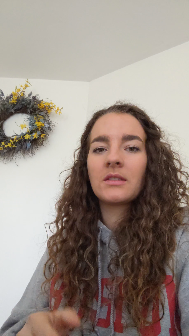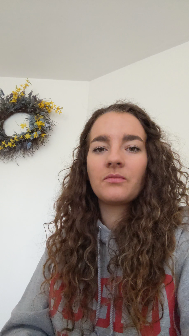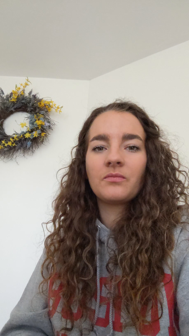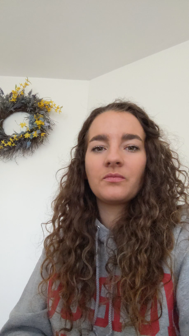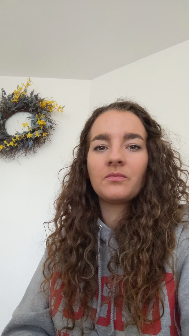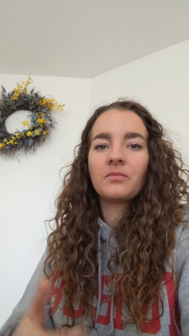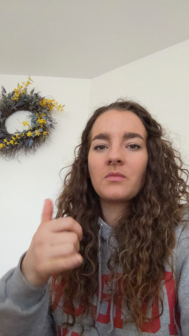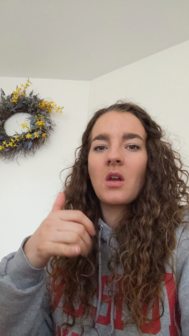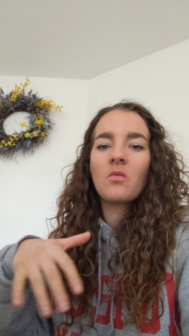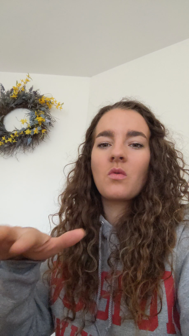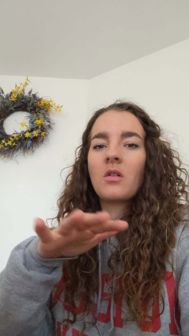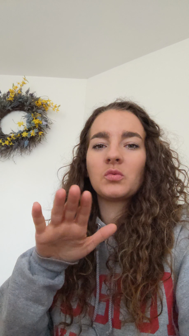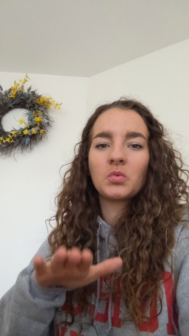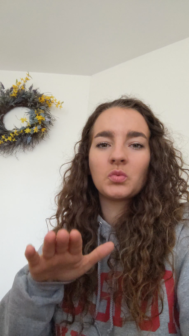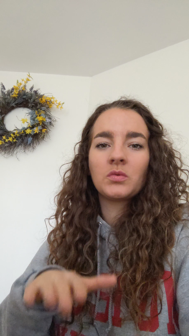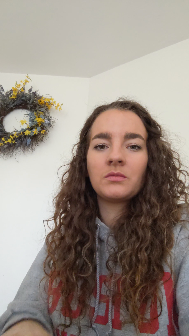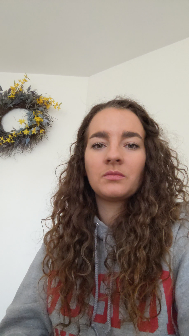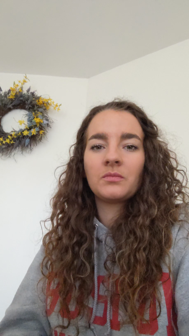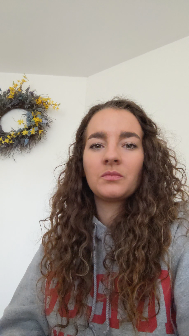playground